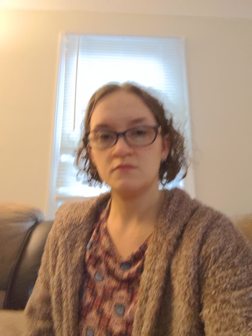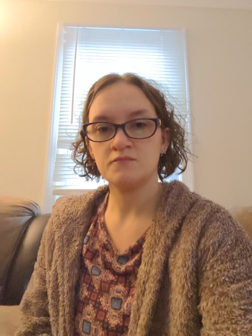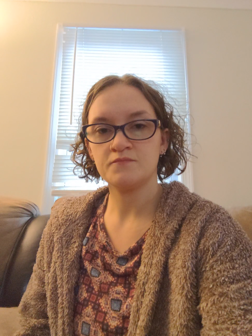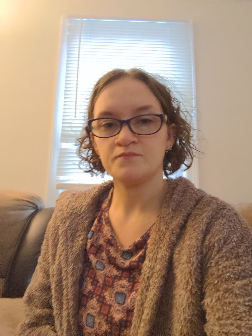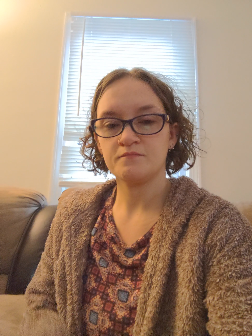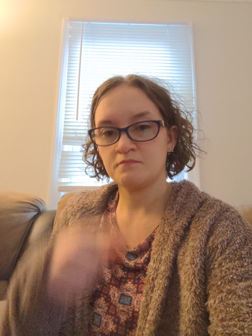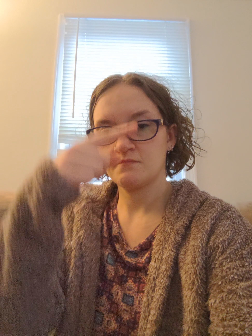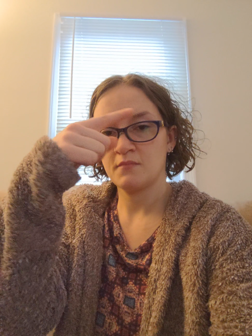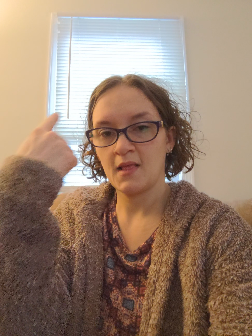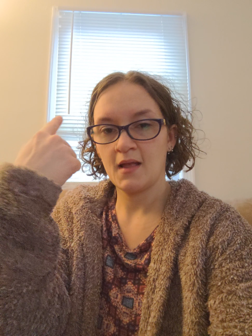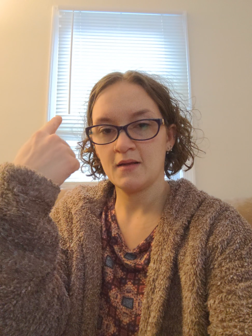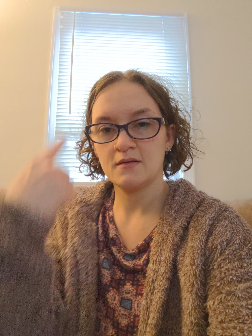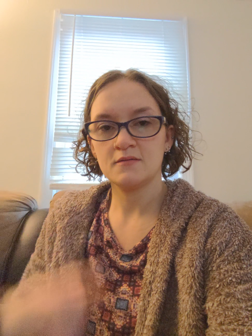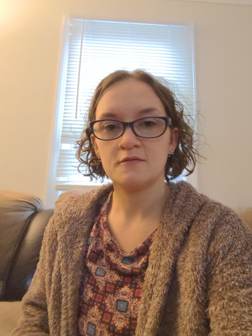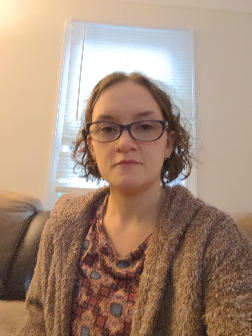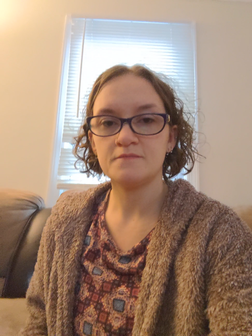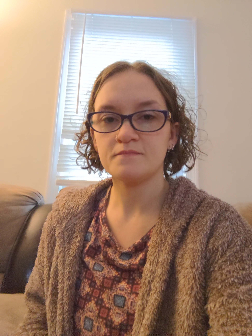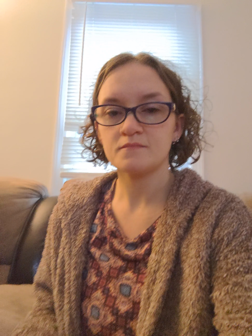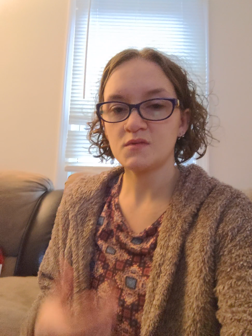black